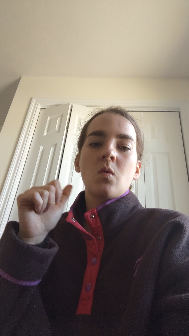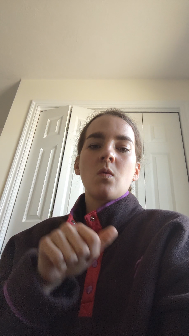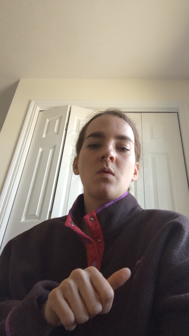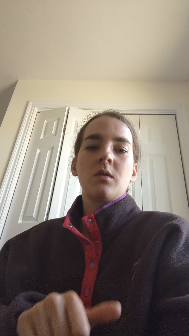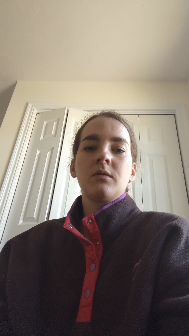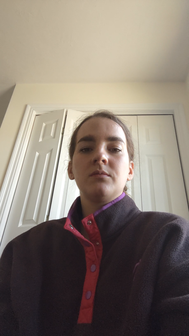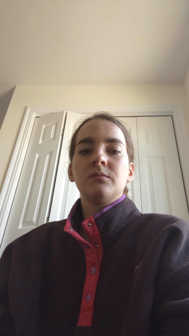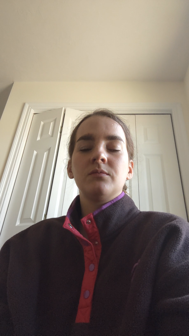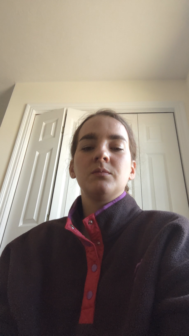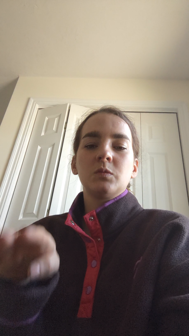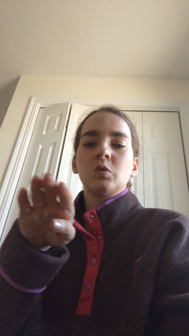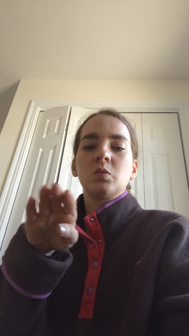boots